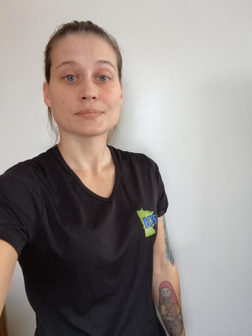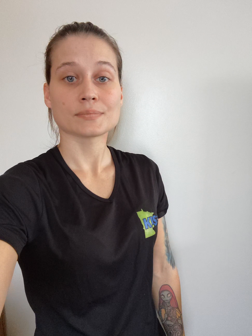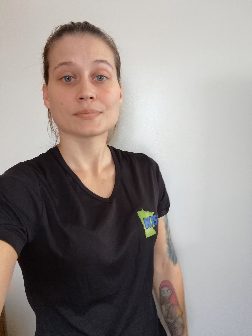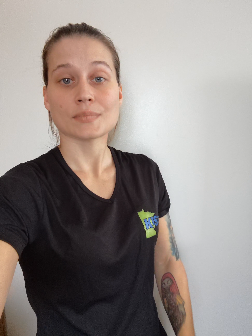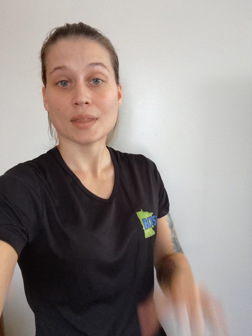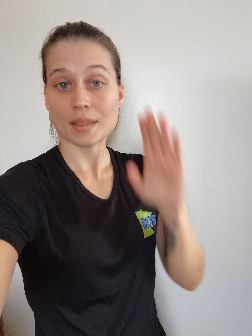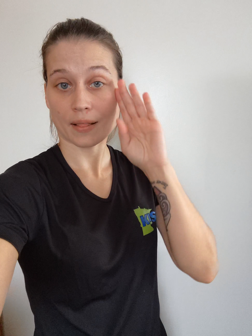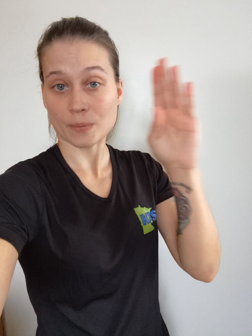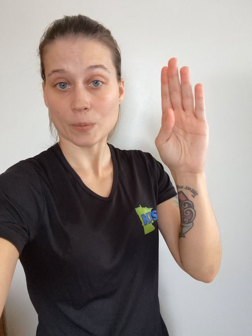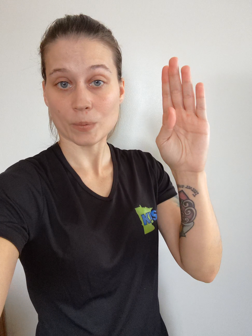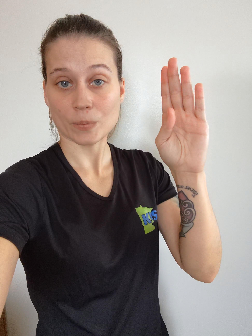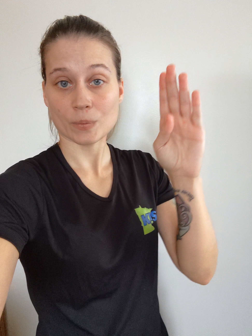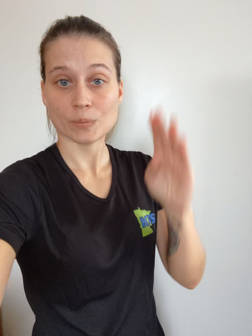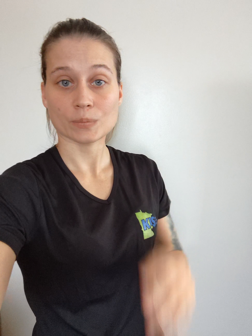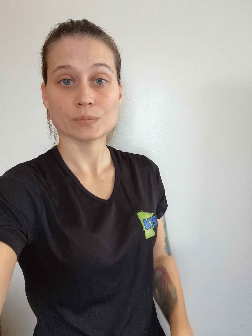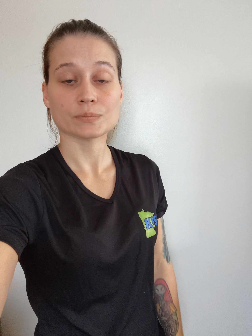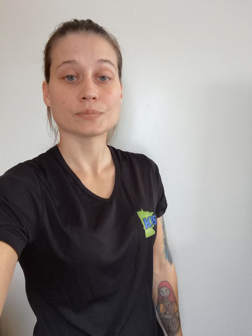hello